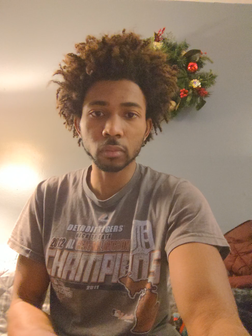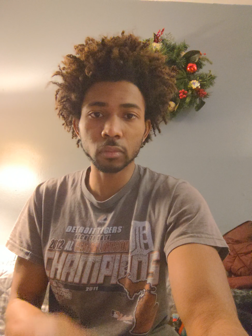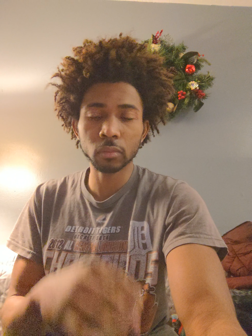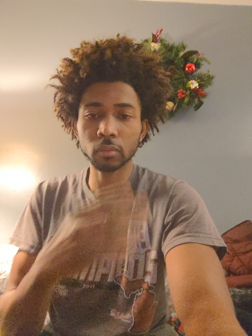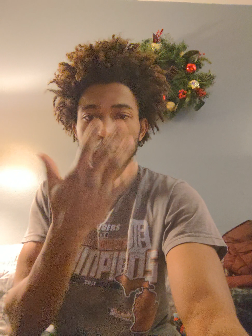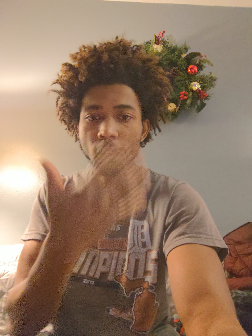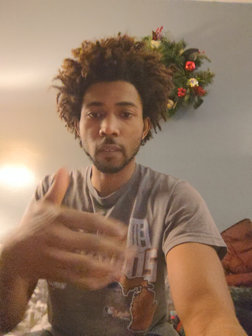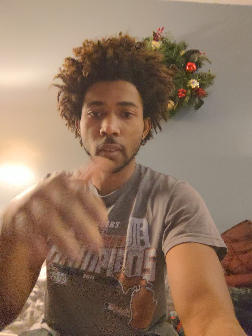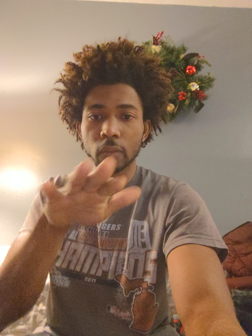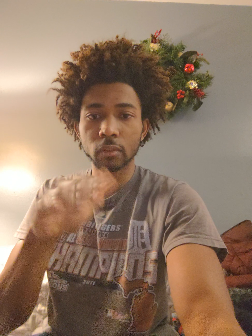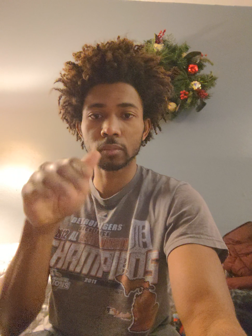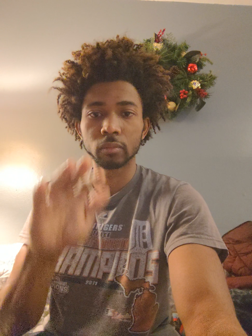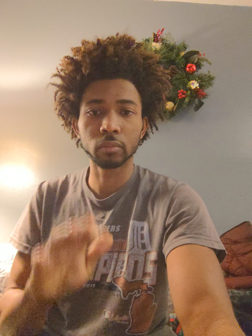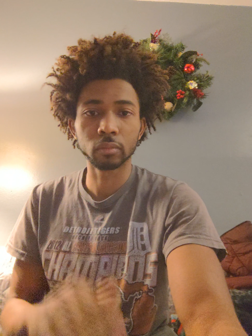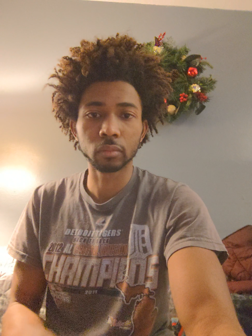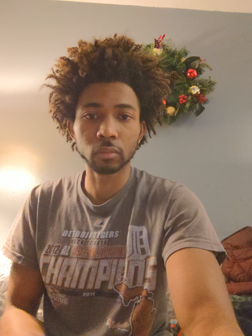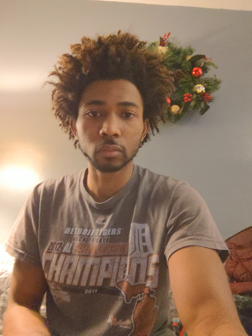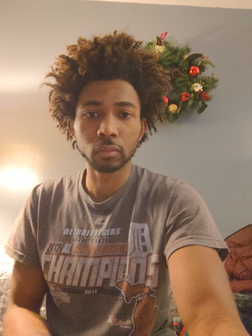mitten